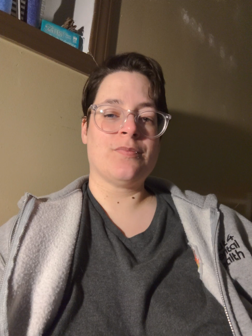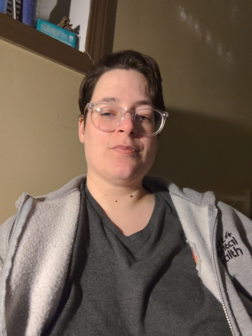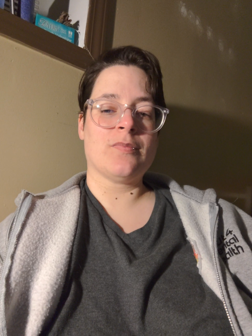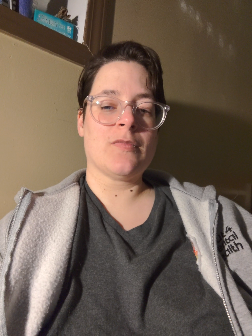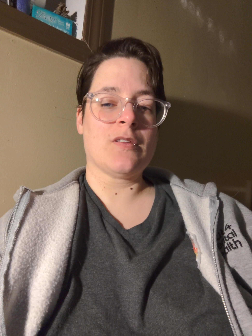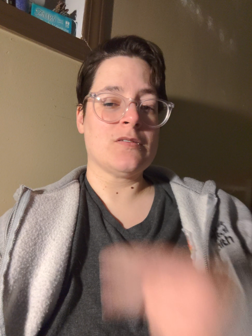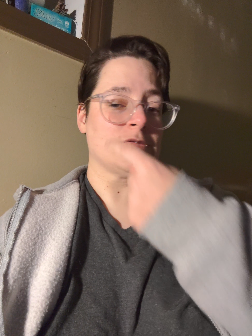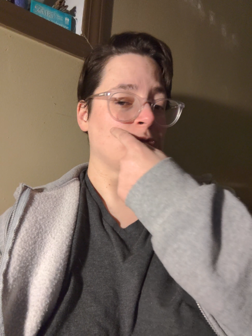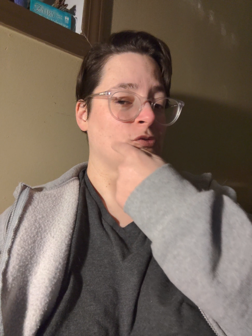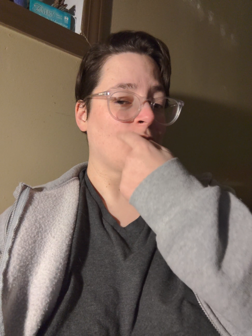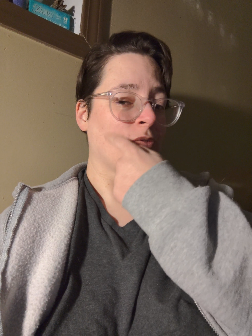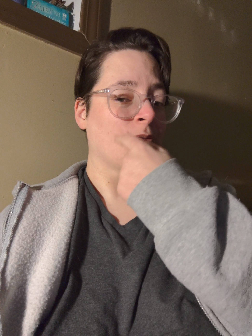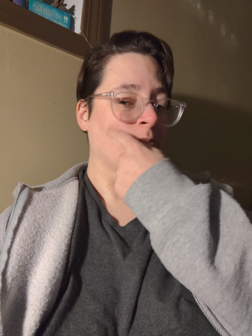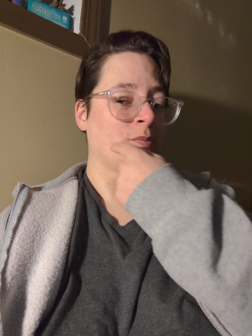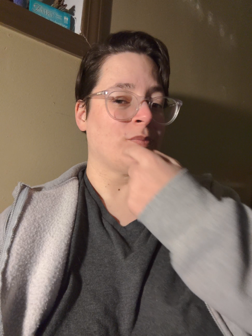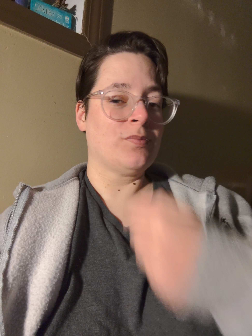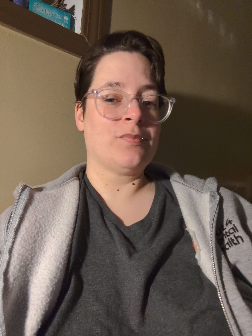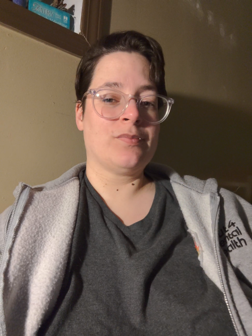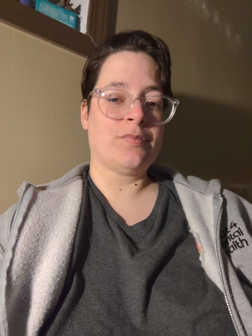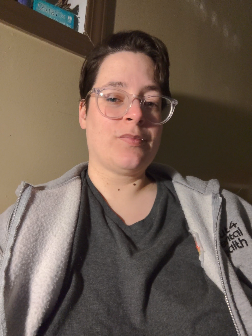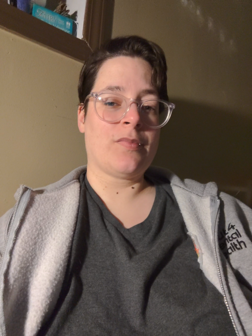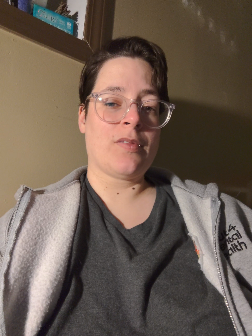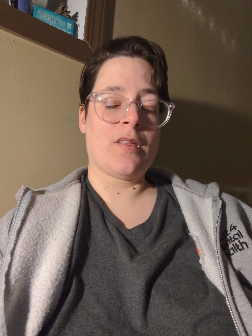cheek